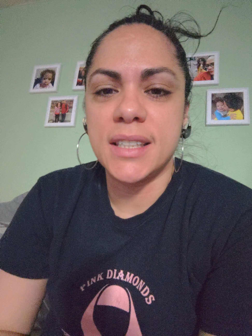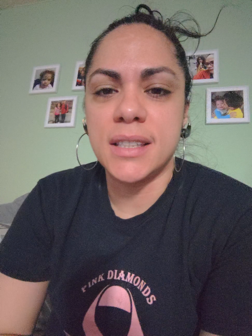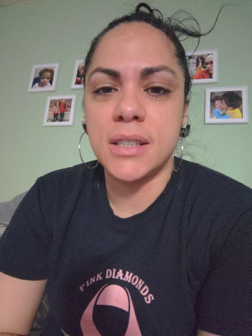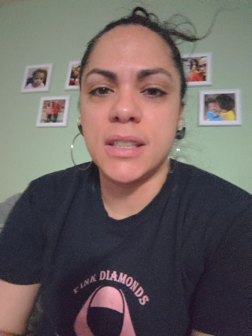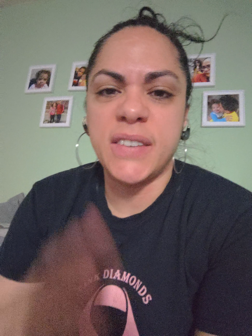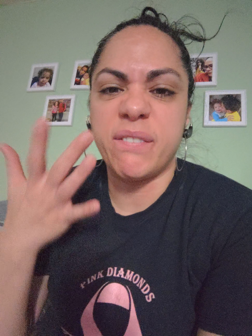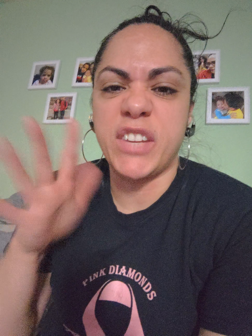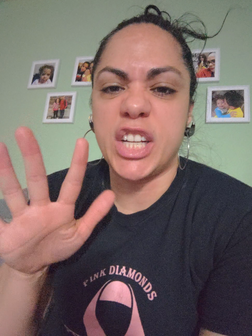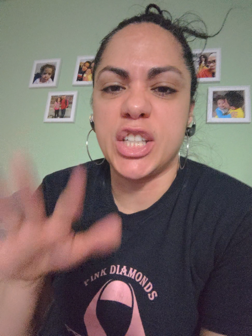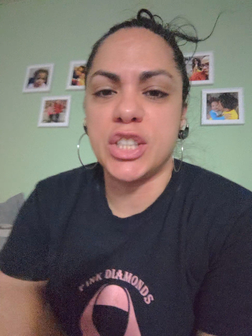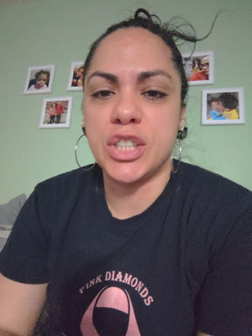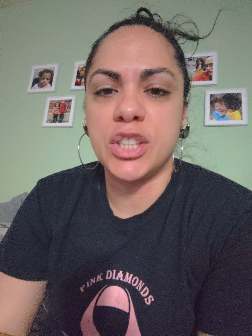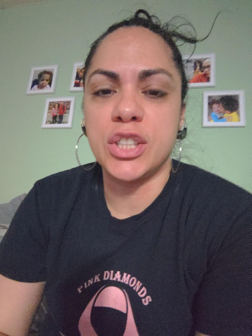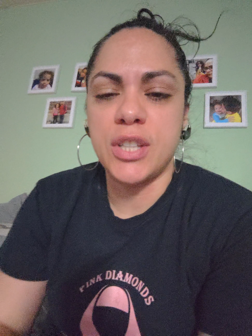finish